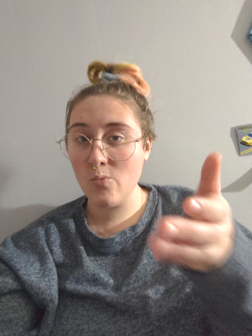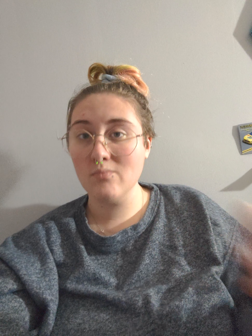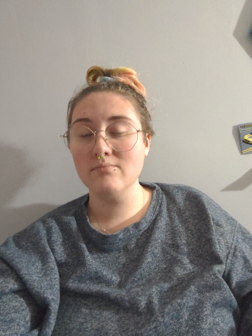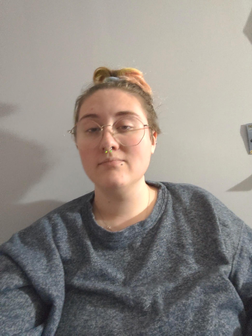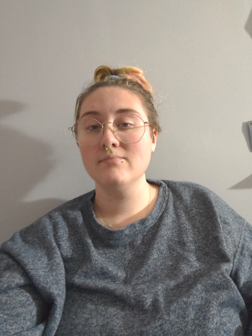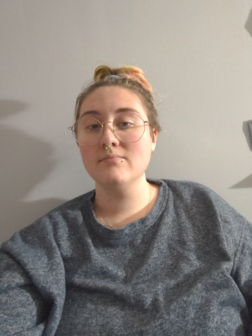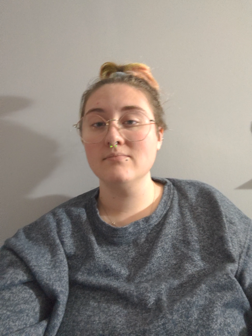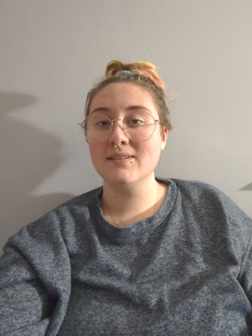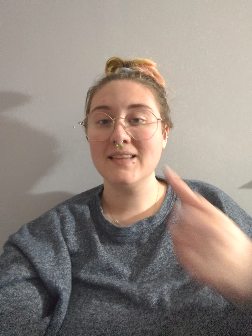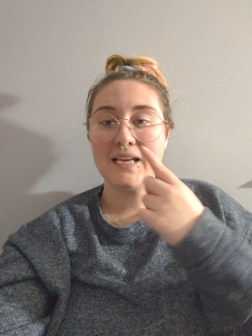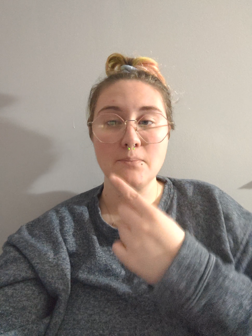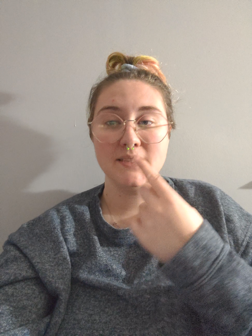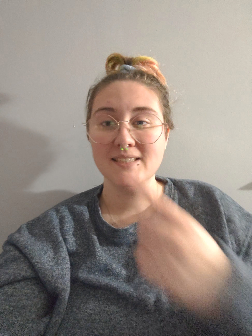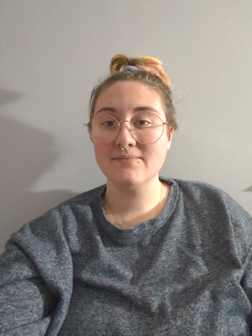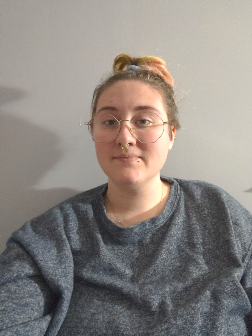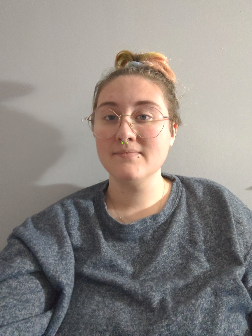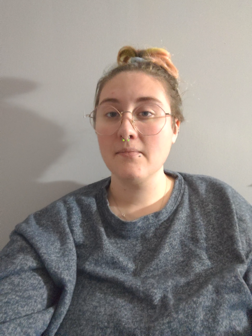lips